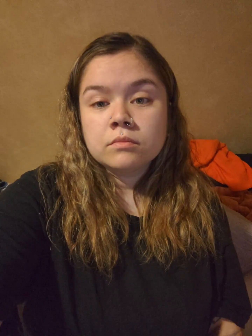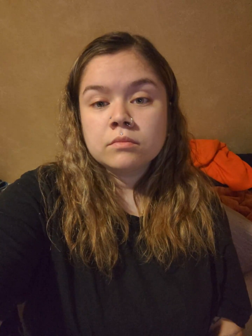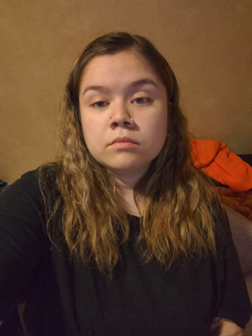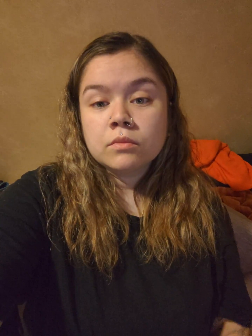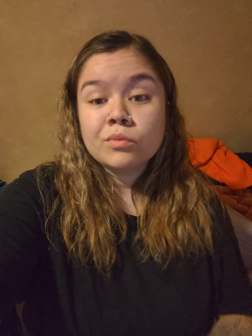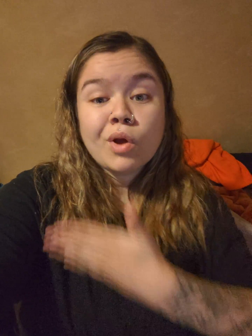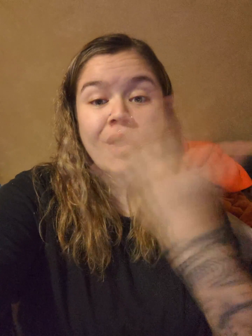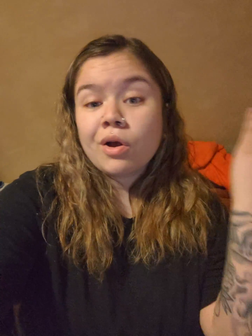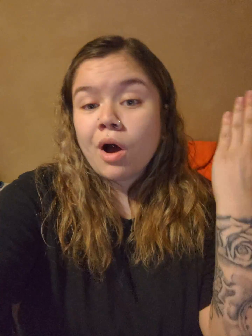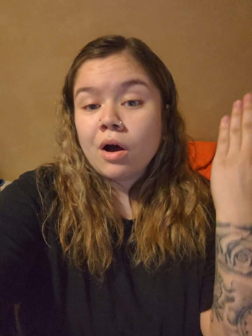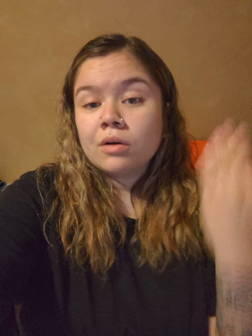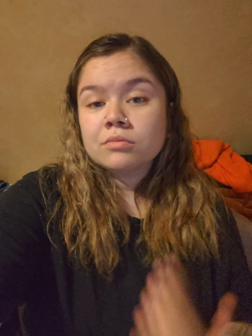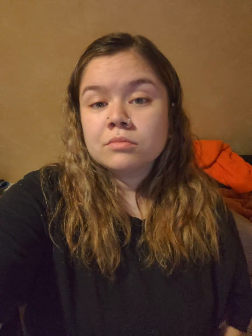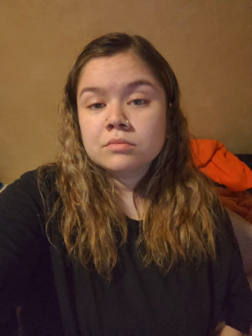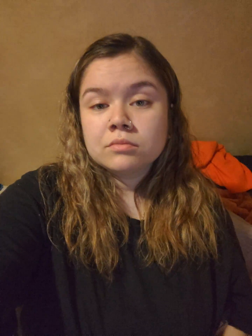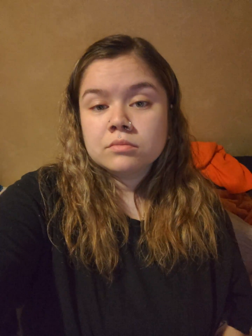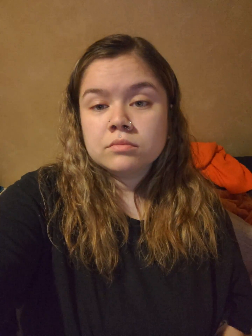all gone